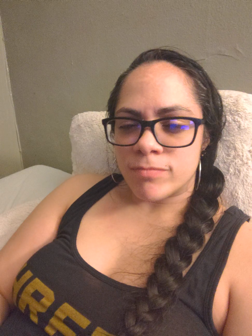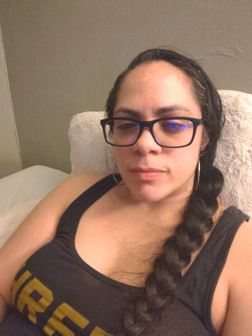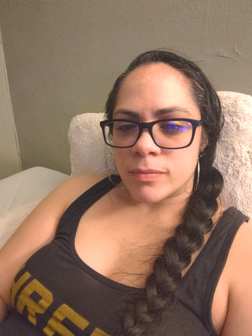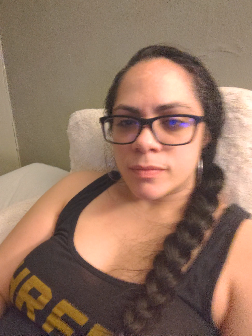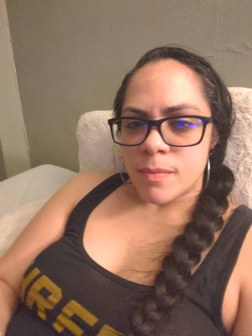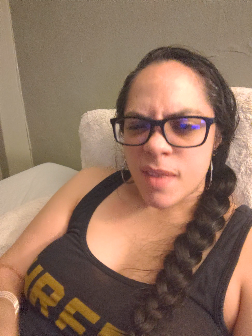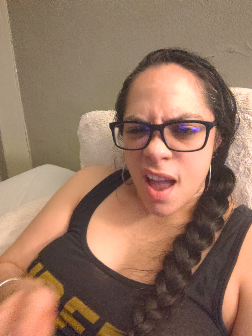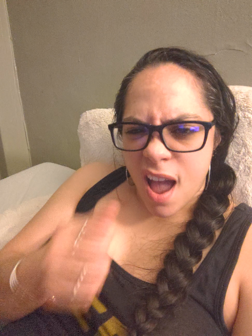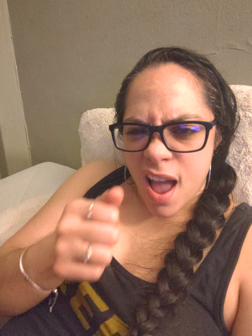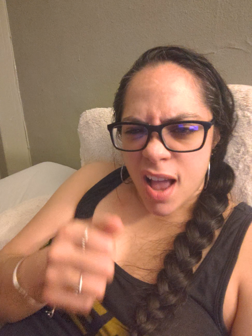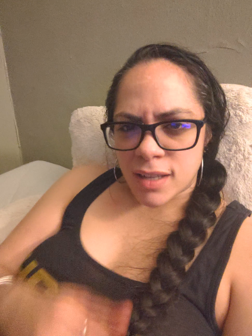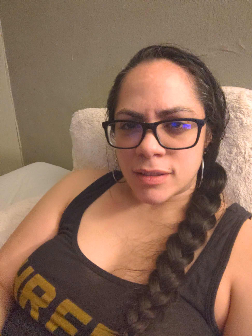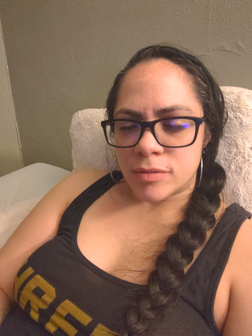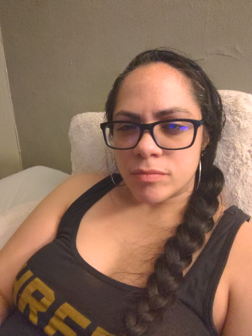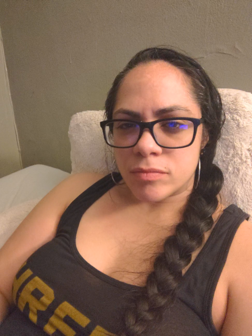hide